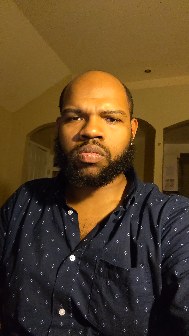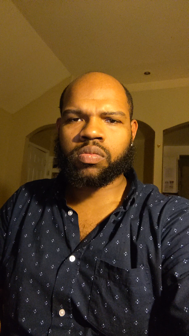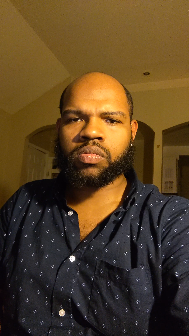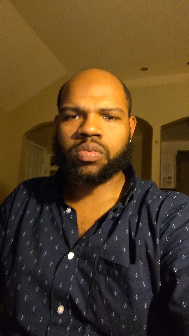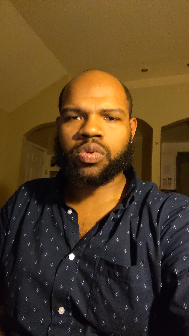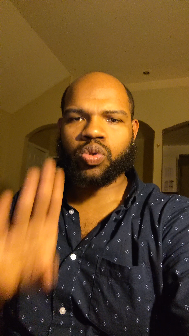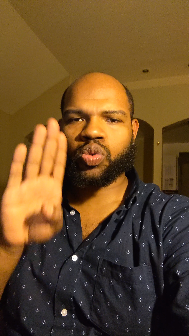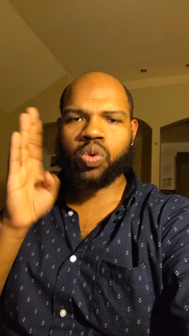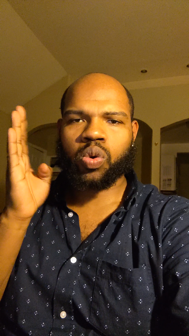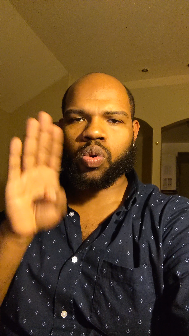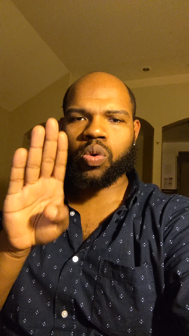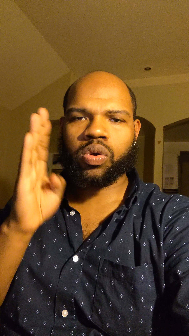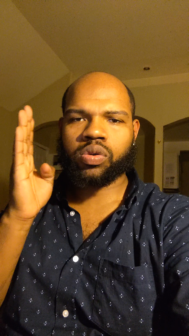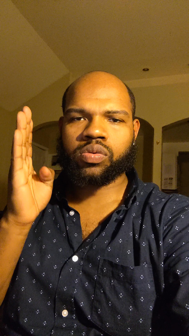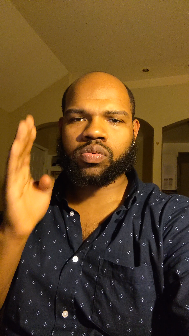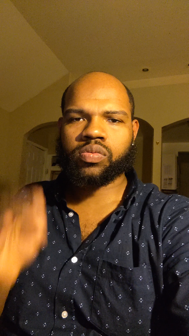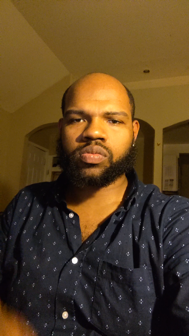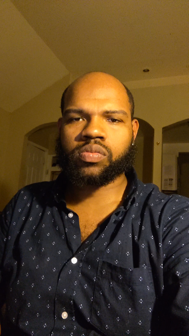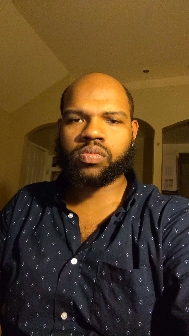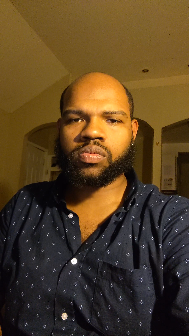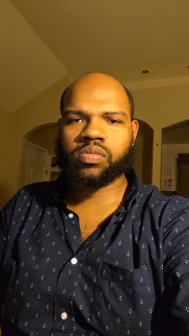door